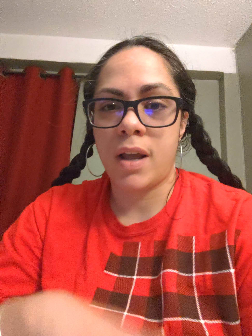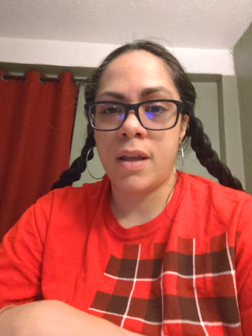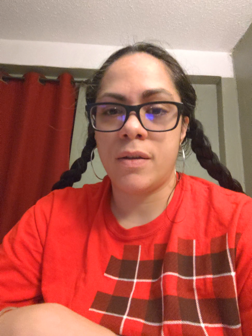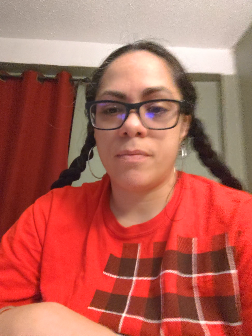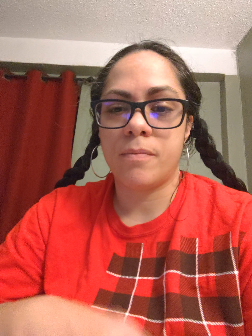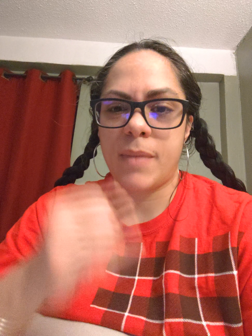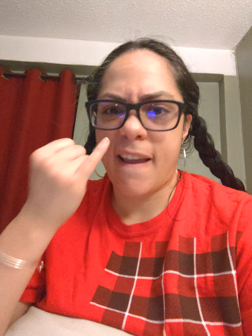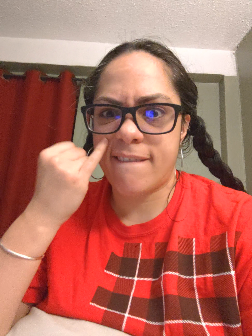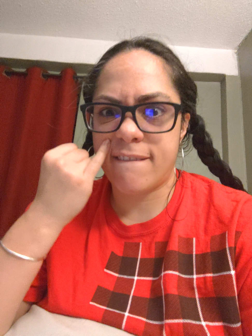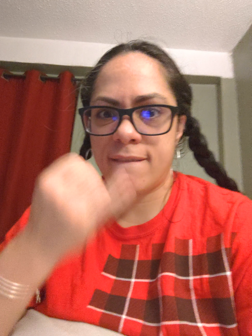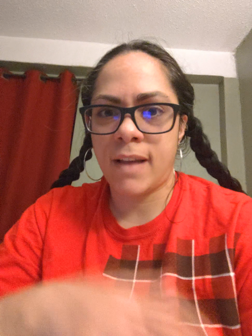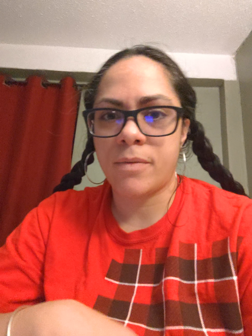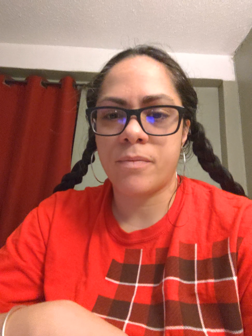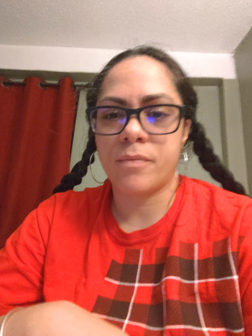if